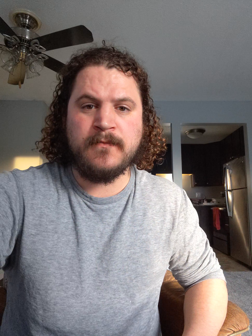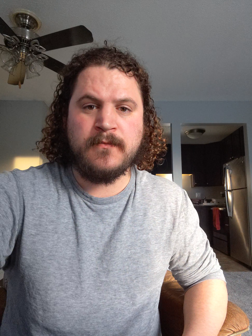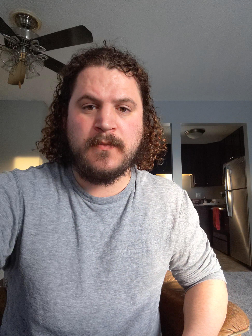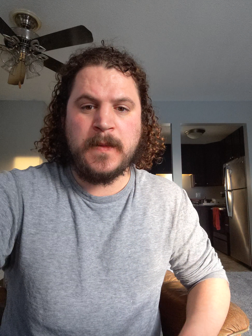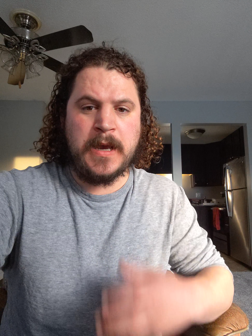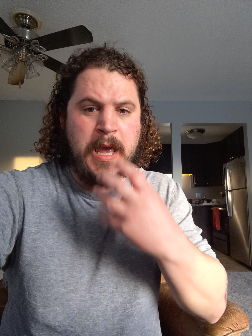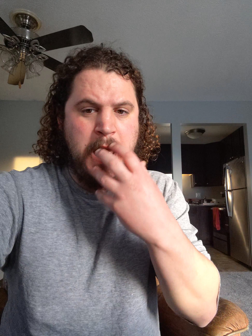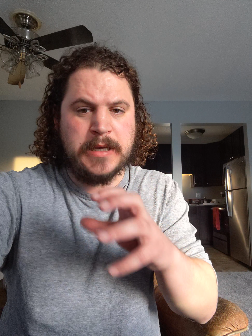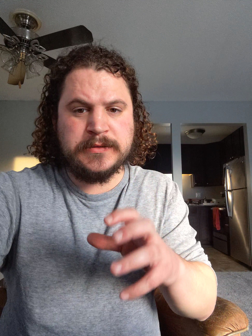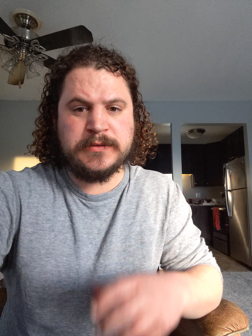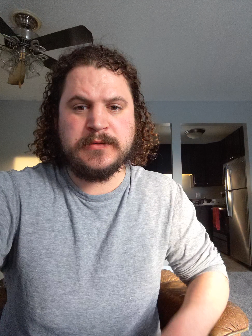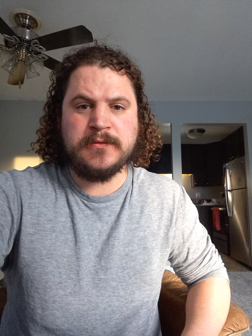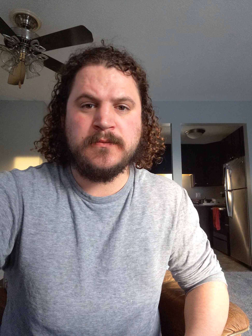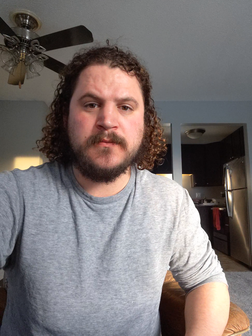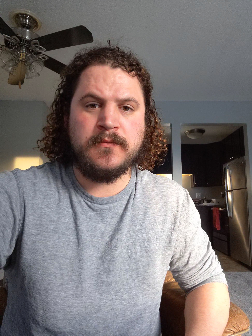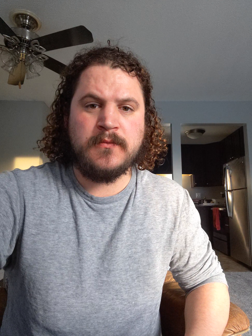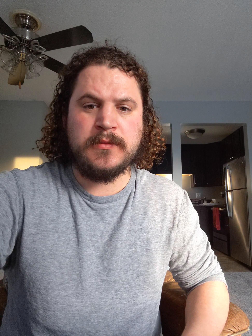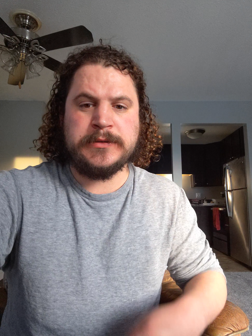hot